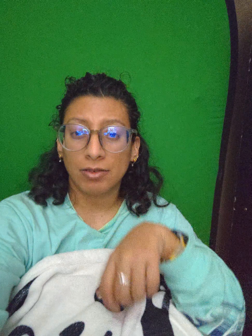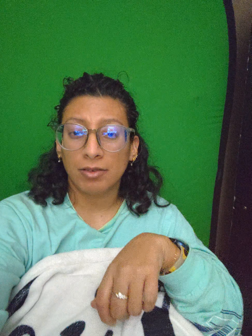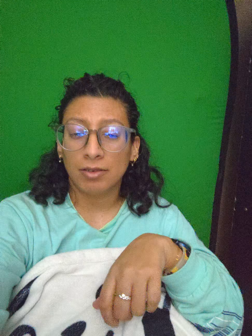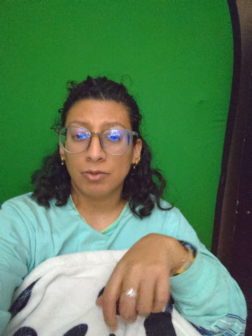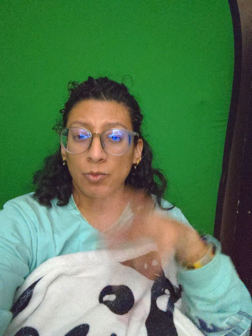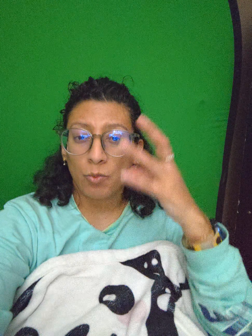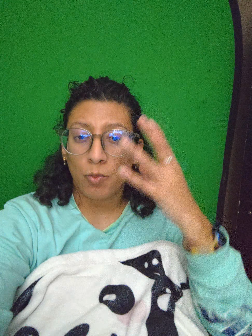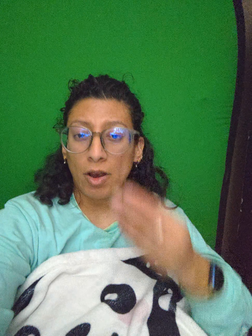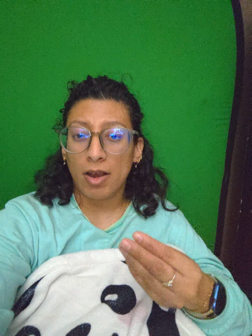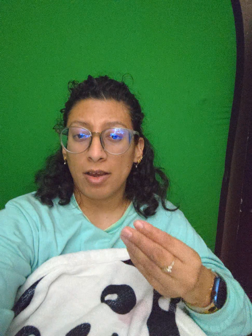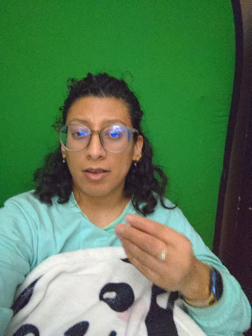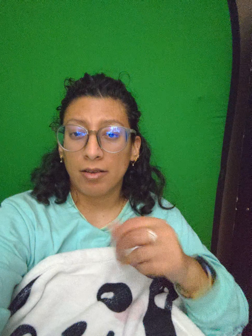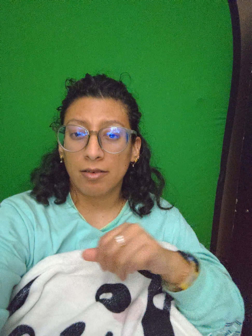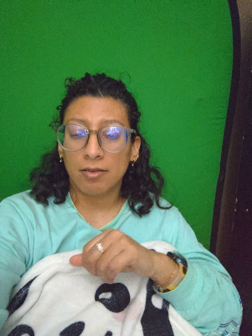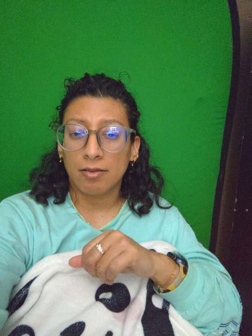wet